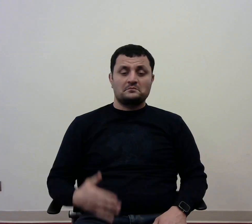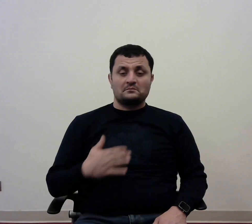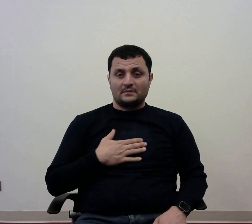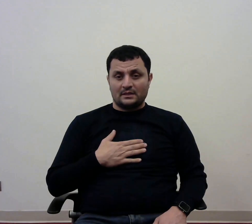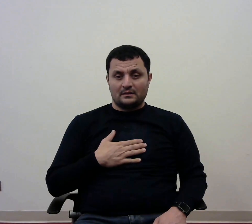mən